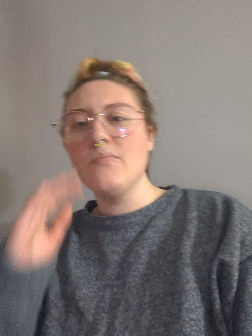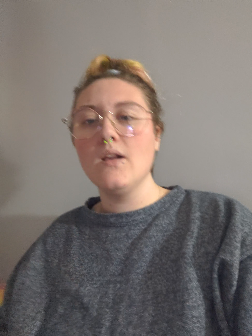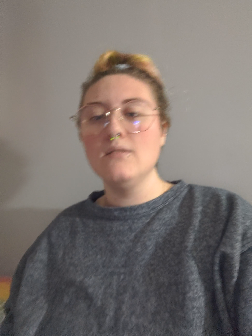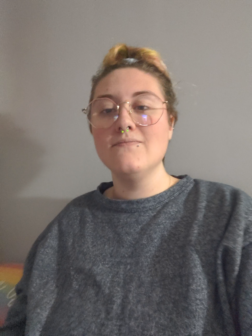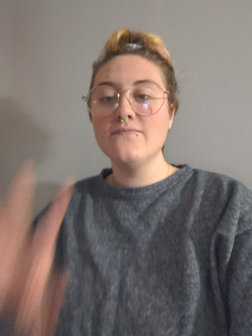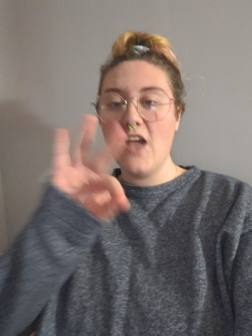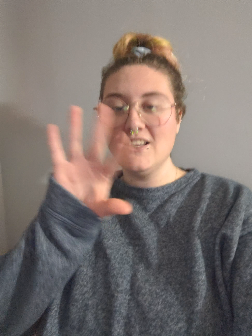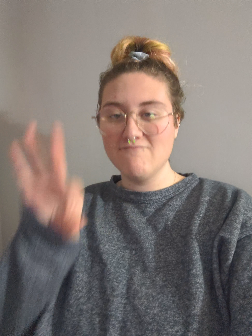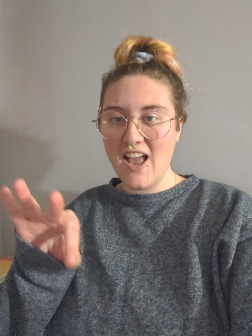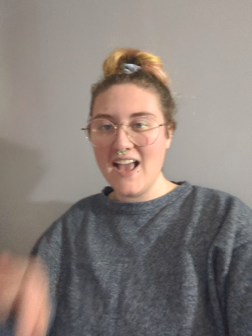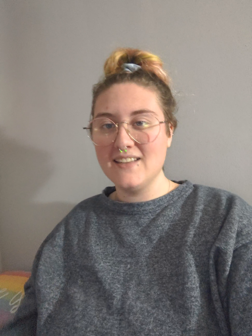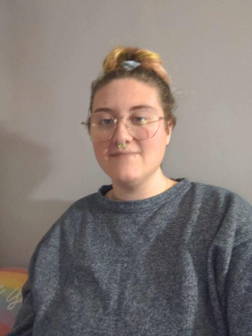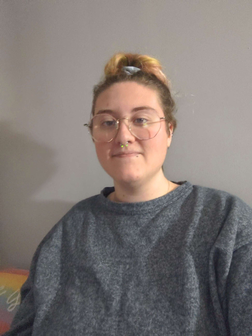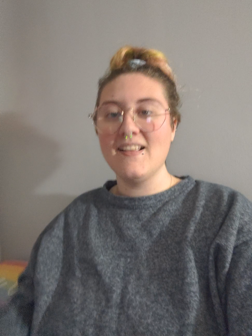french fries